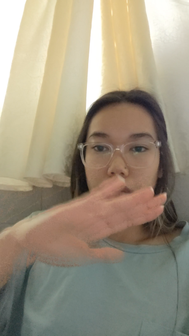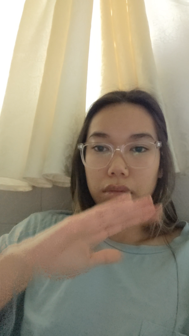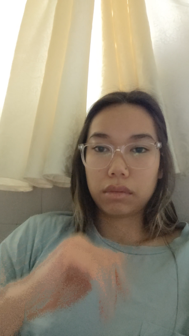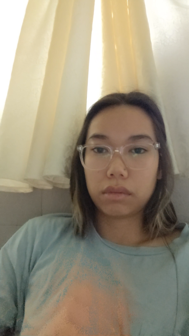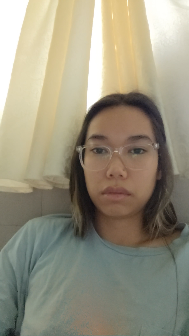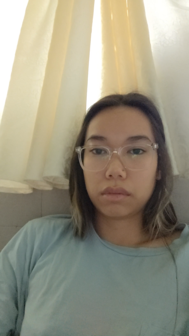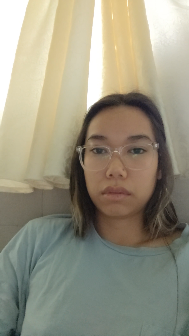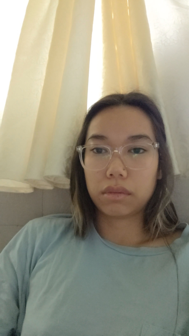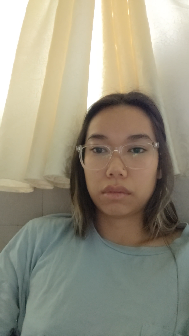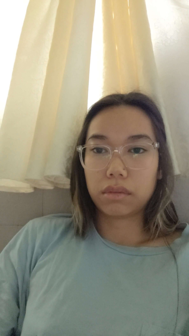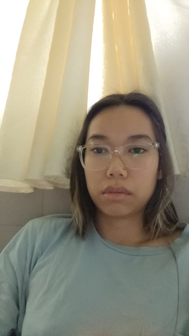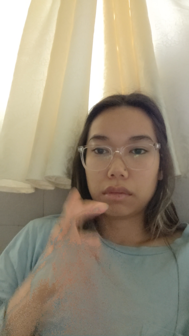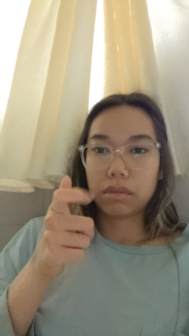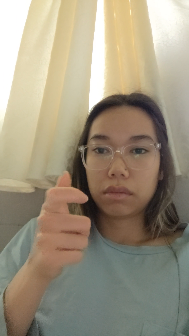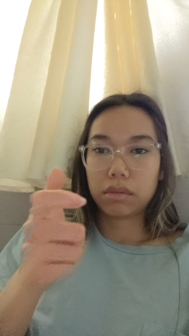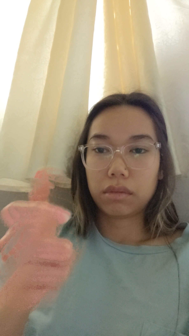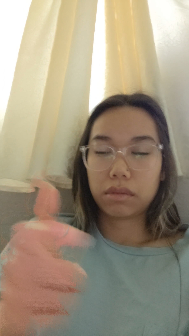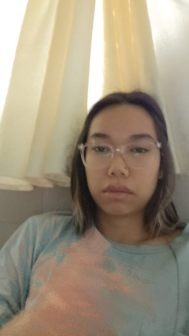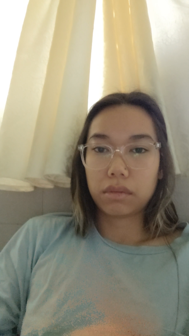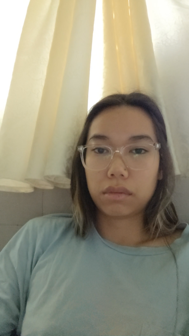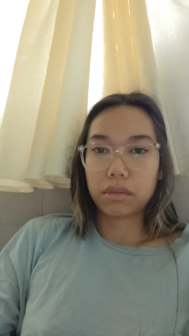run